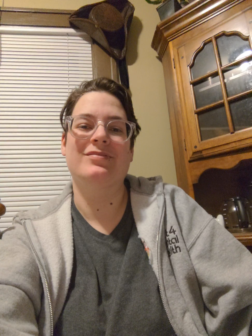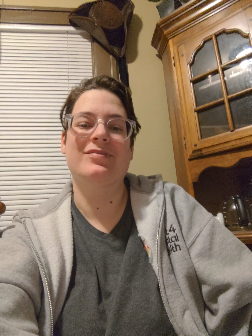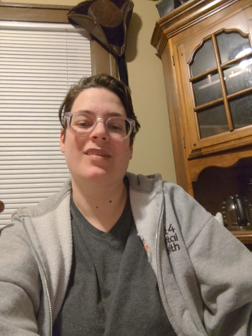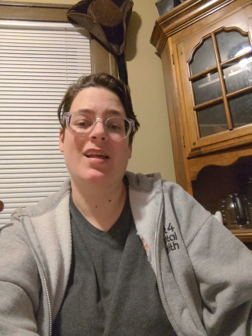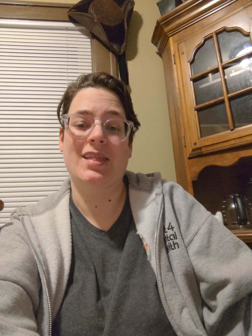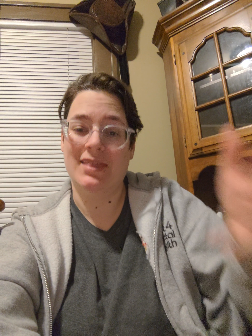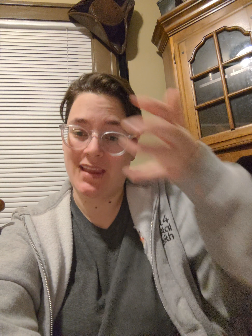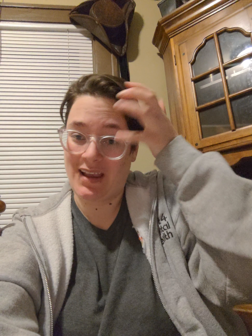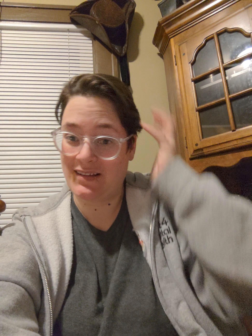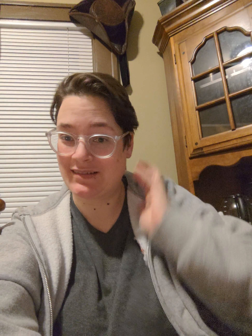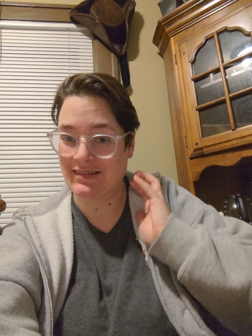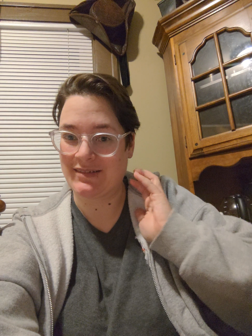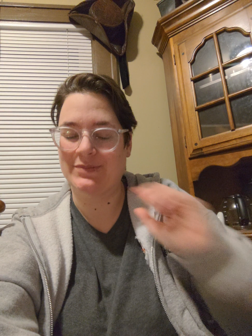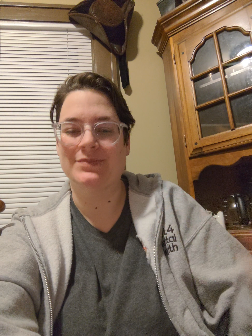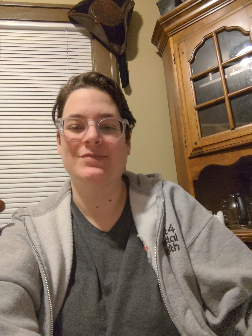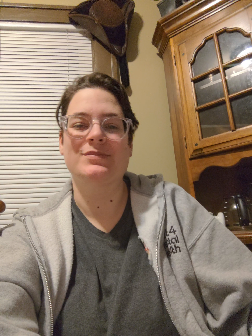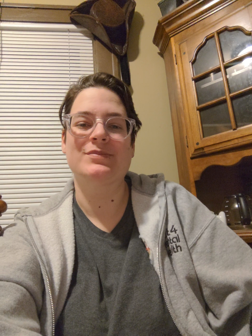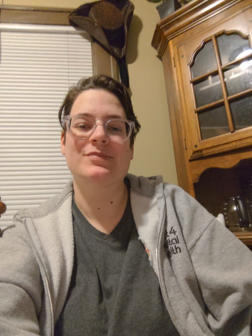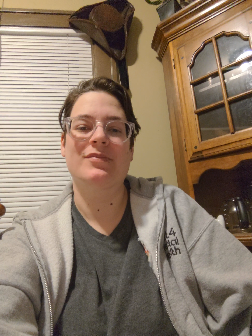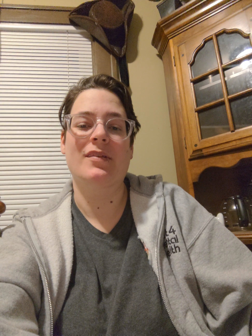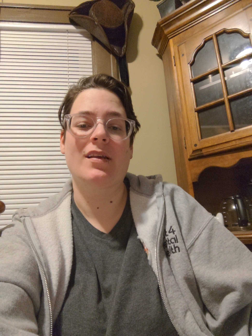lion